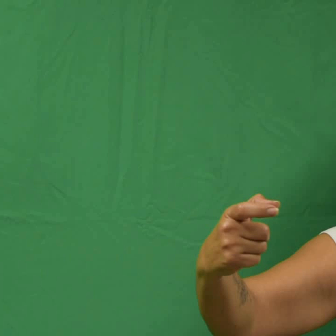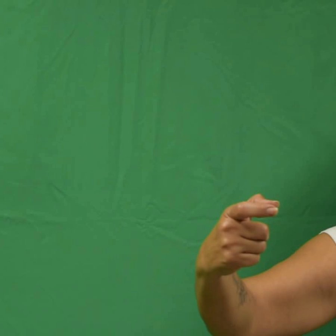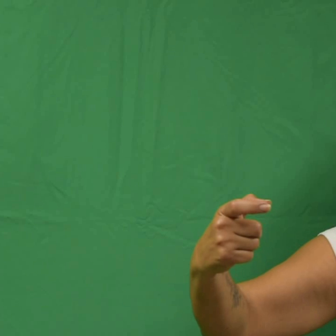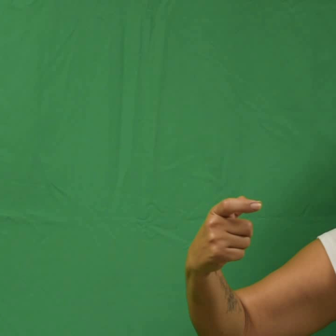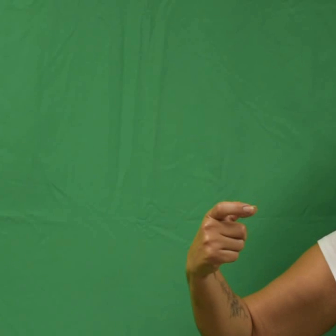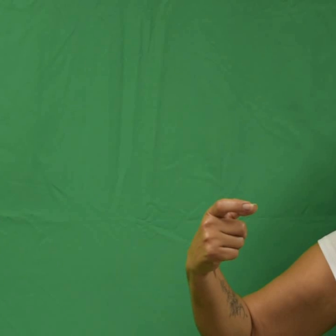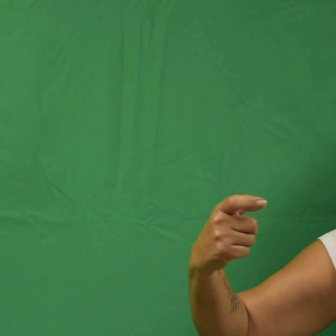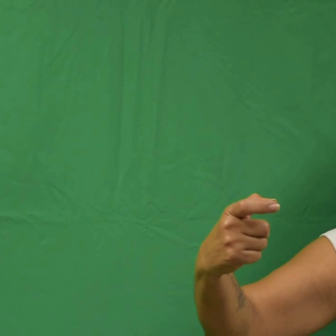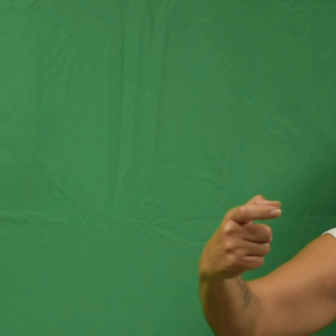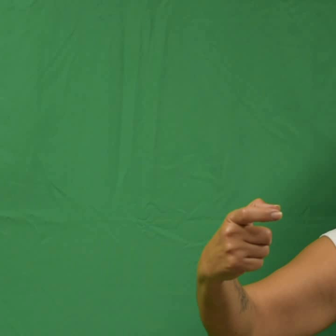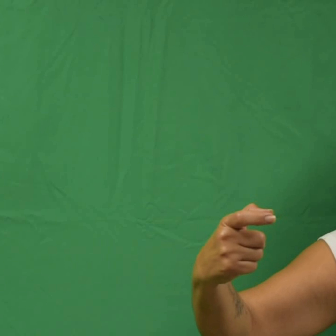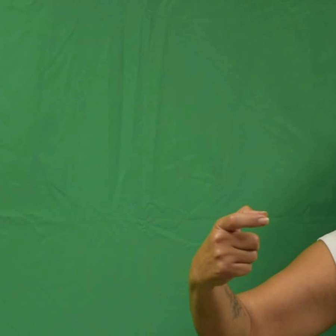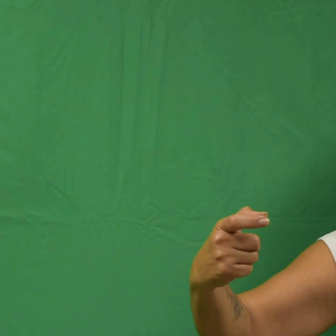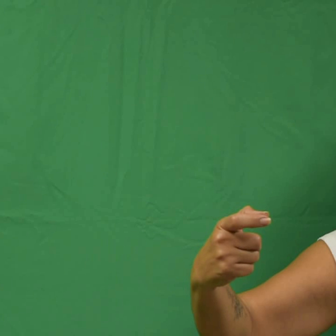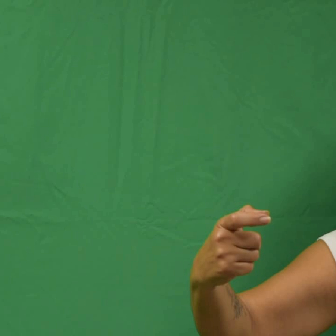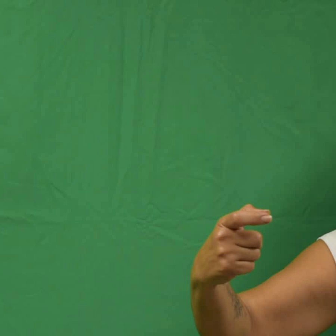X